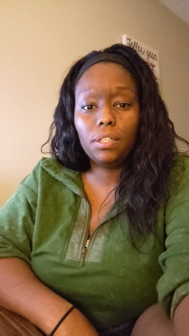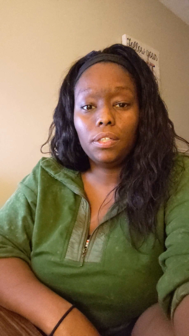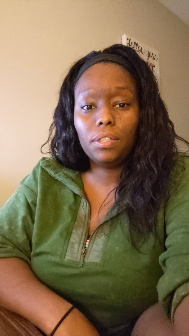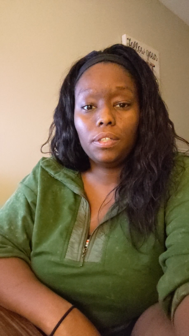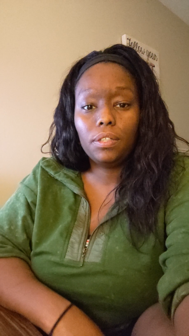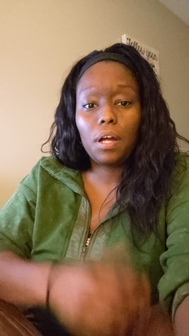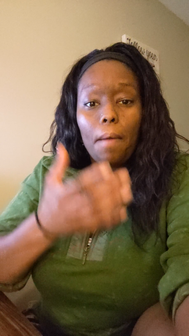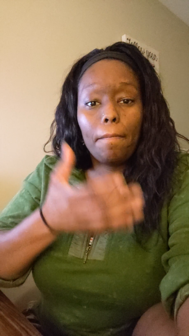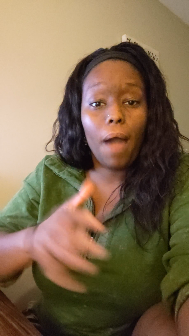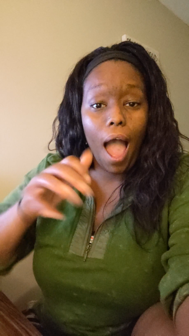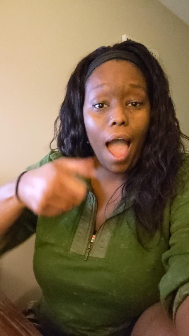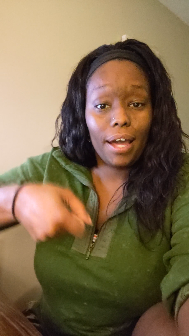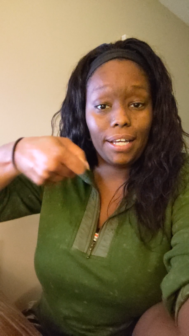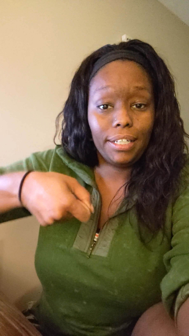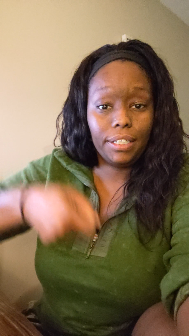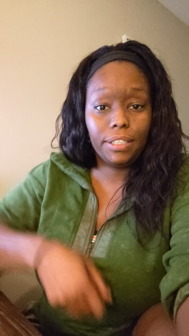bucket